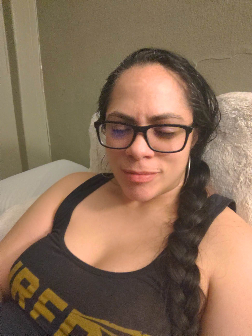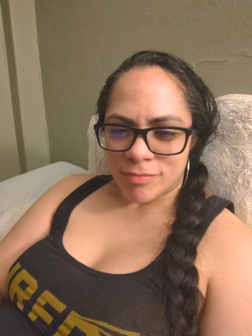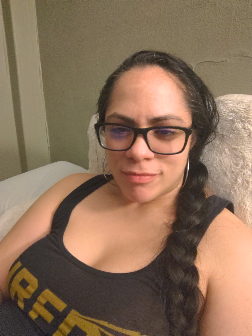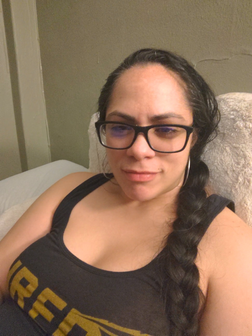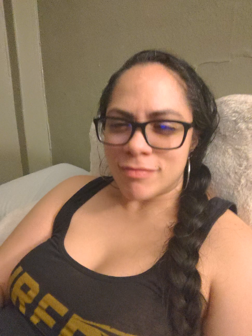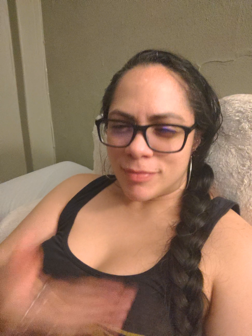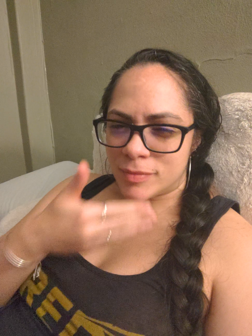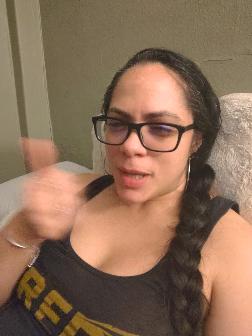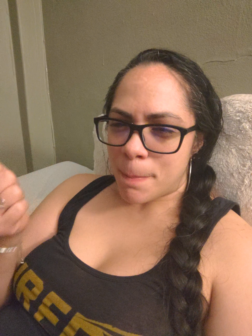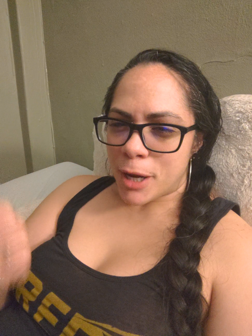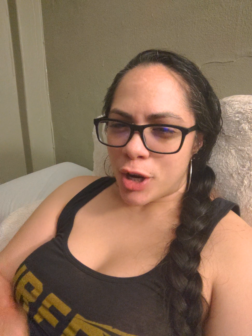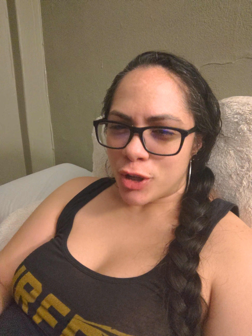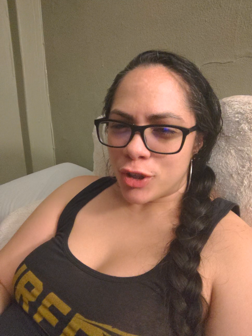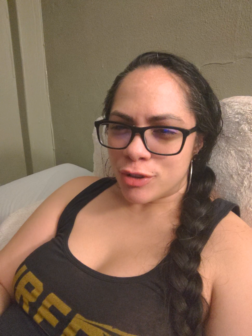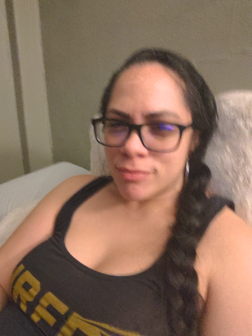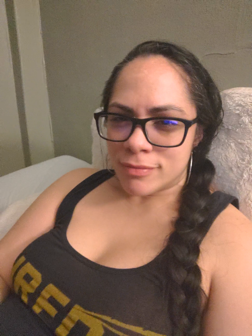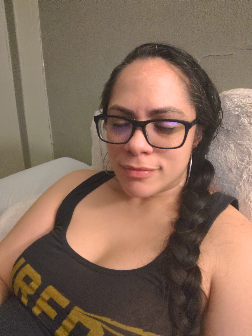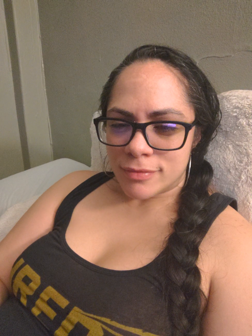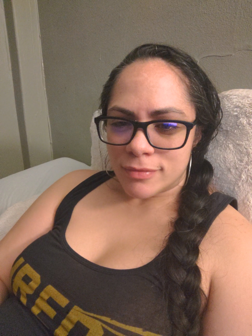better